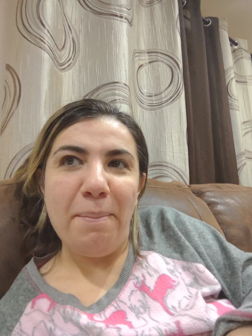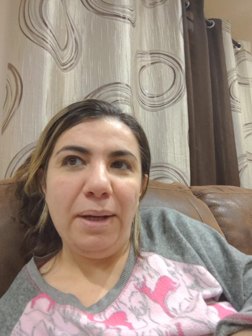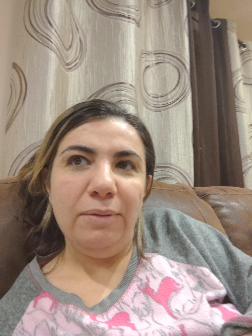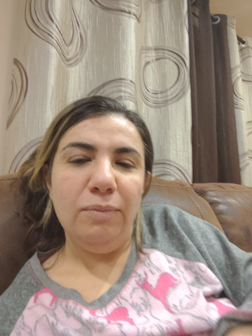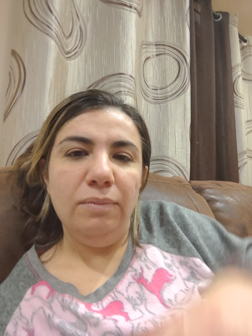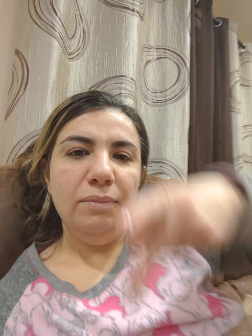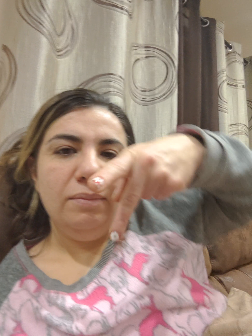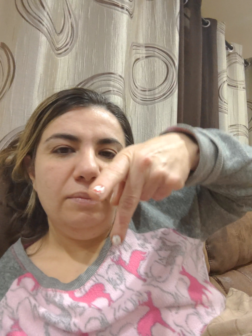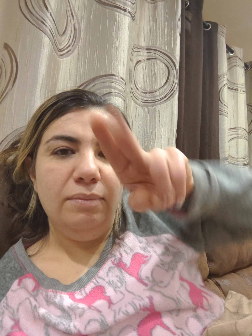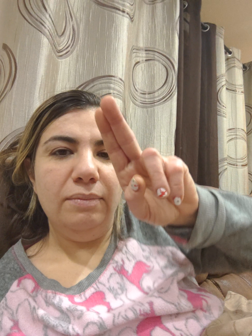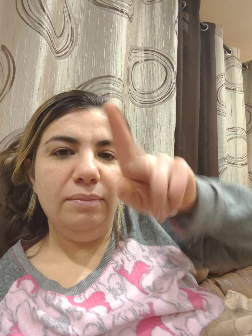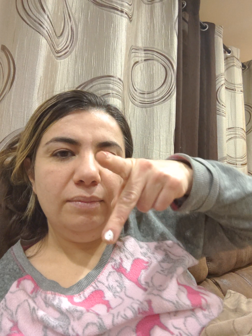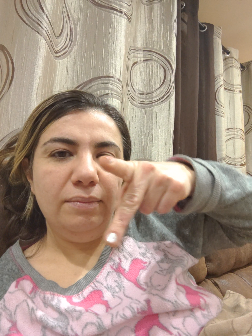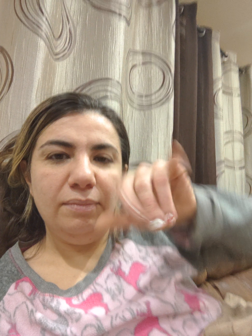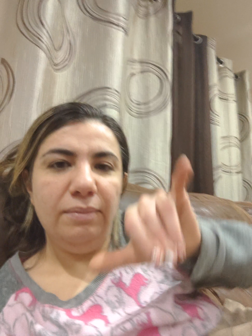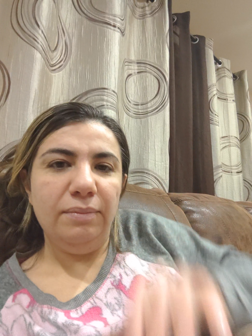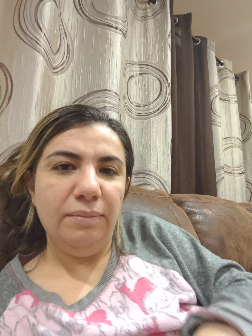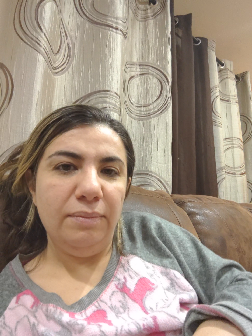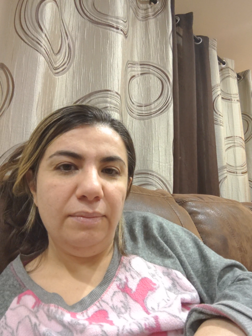puppy